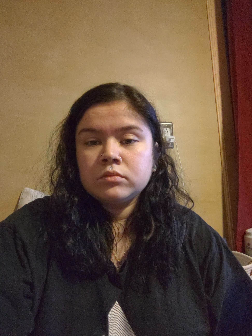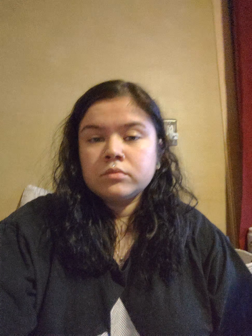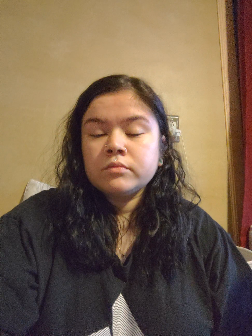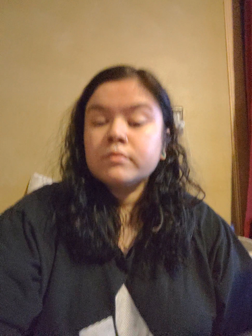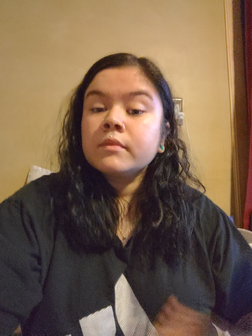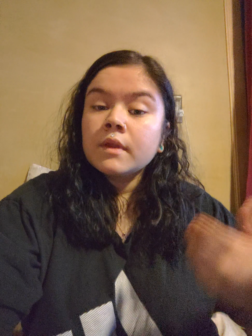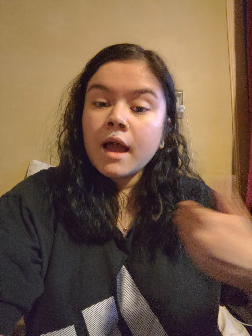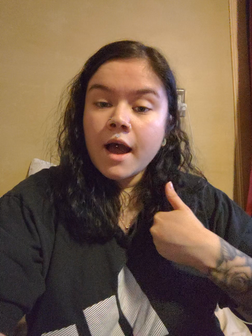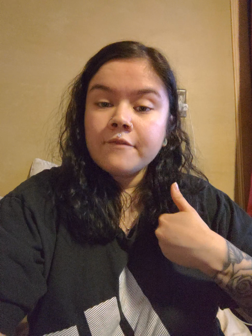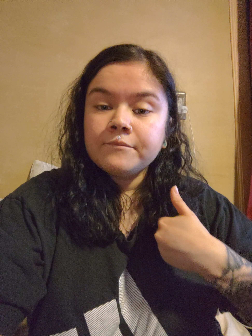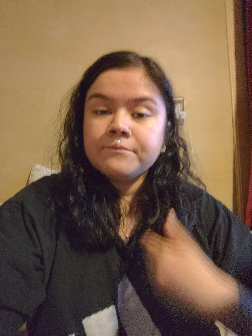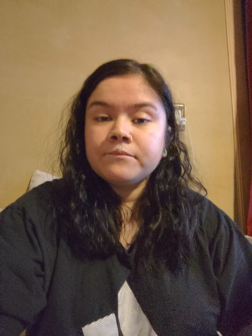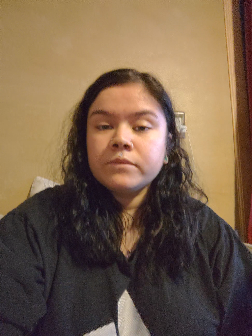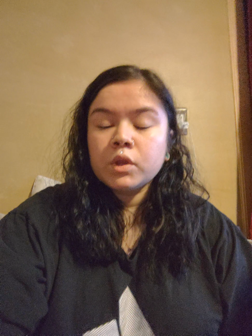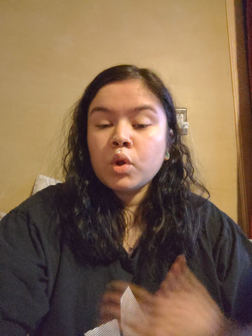have